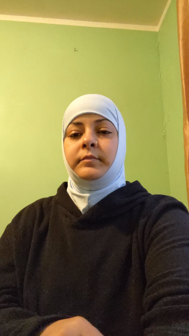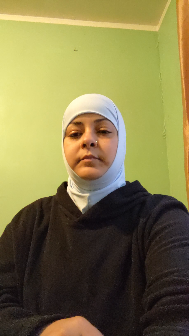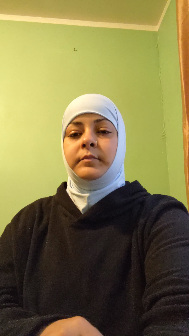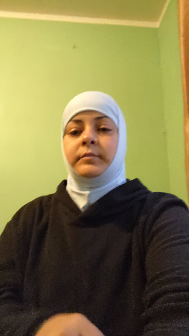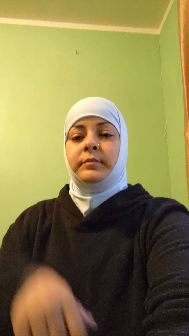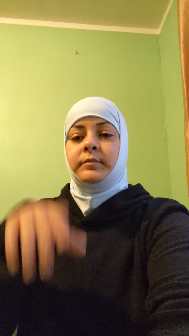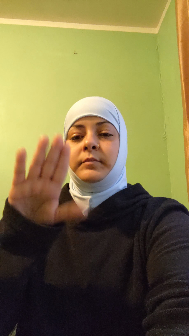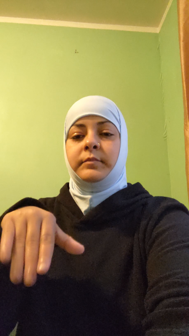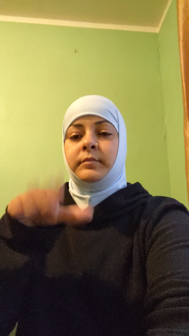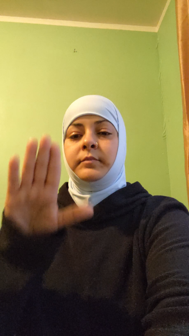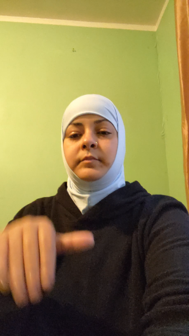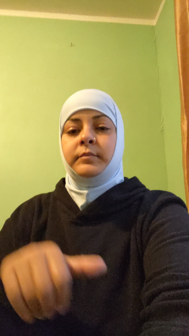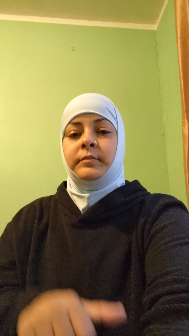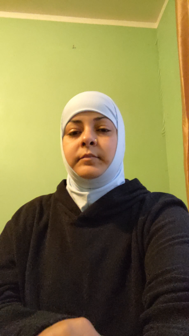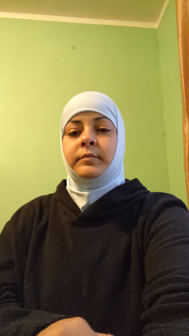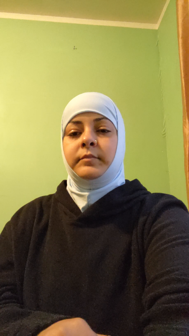paint